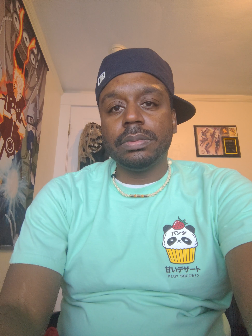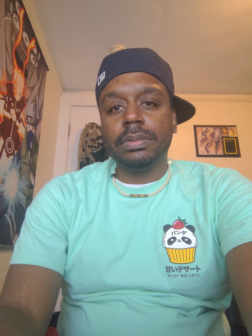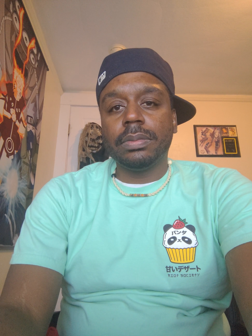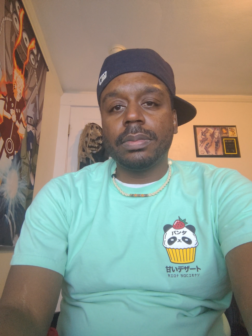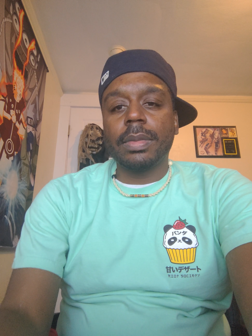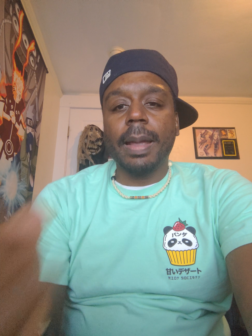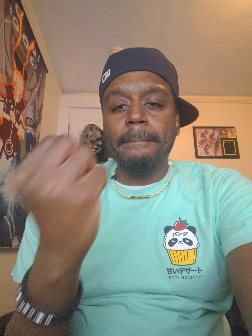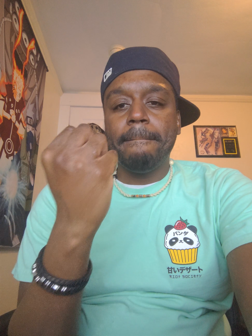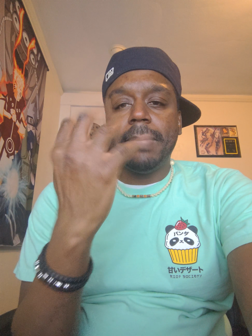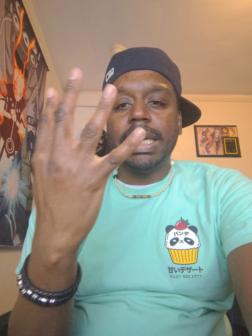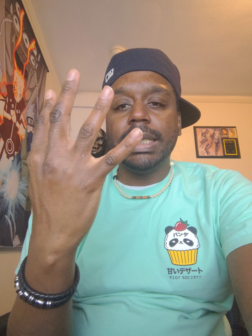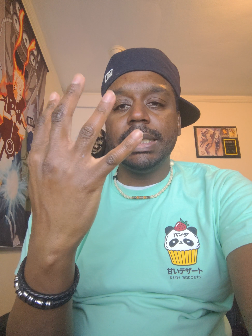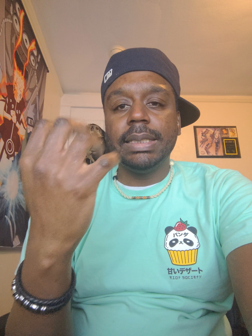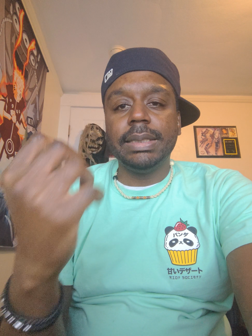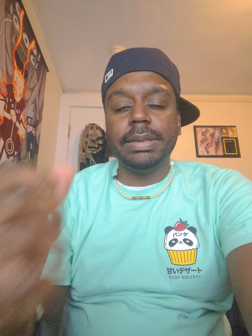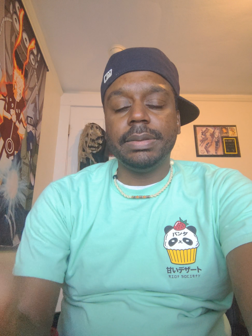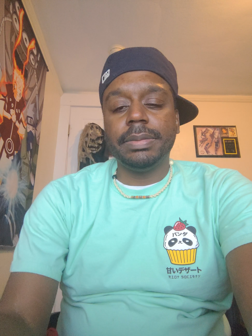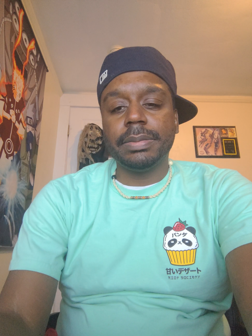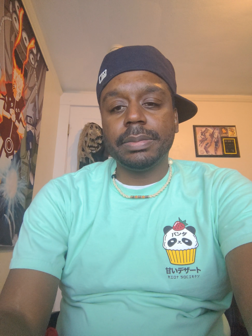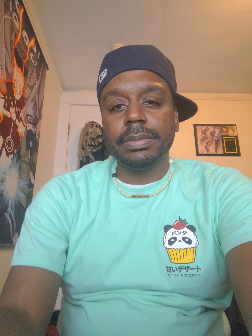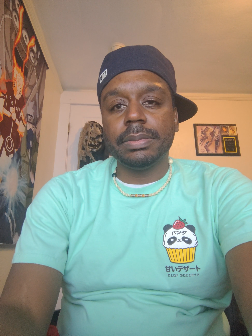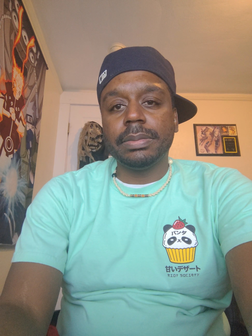many